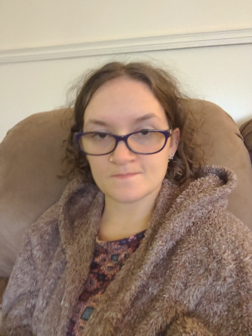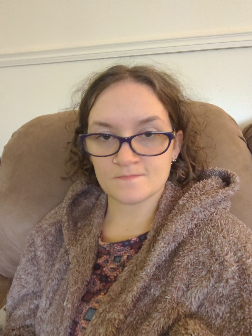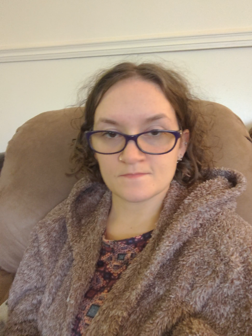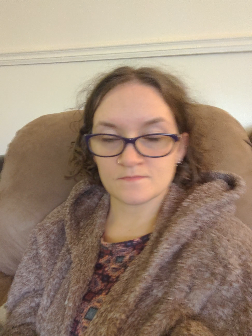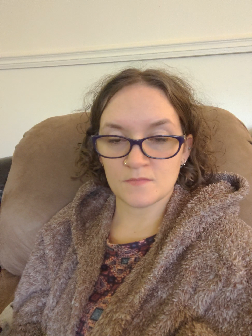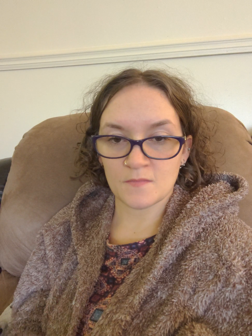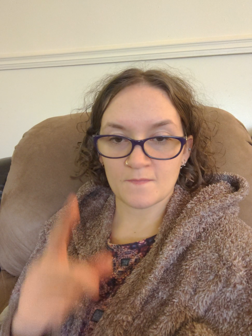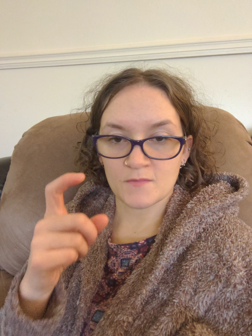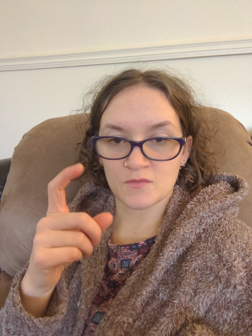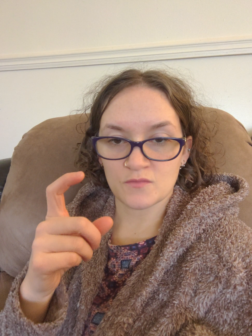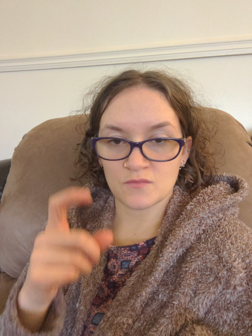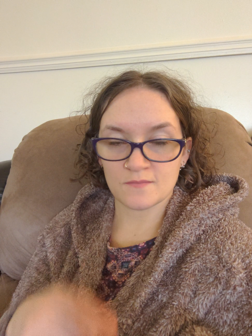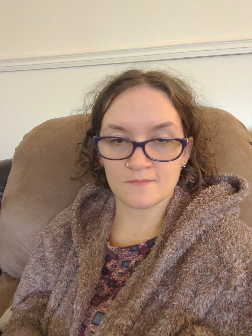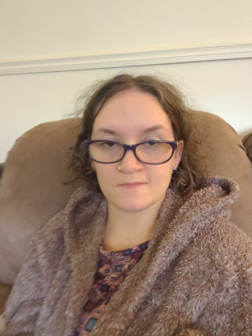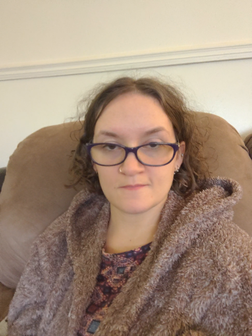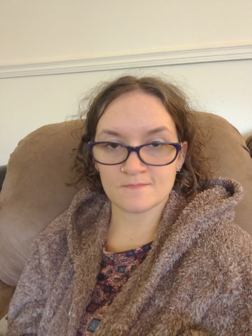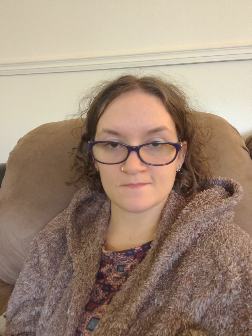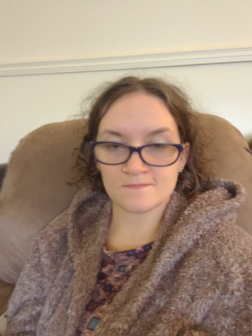finger